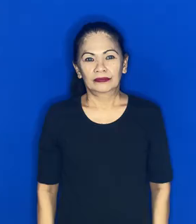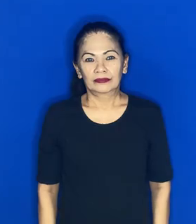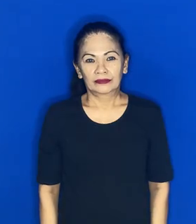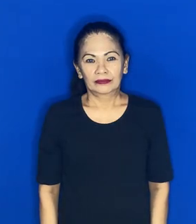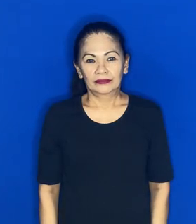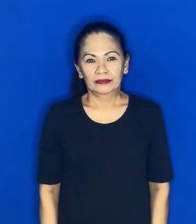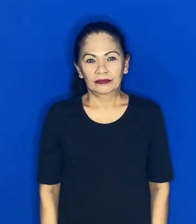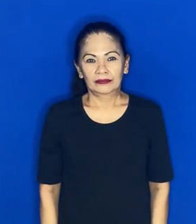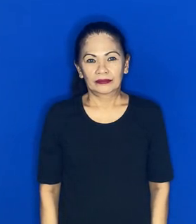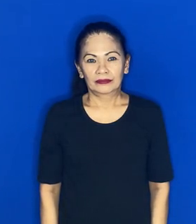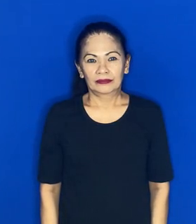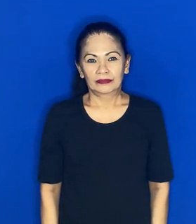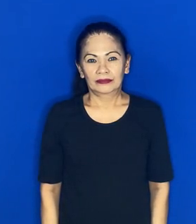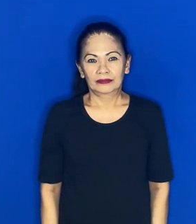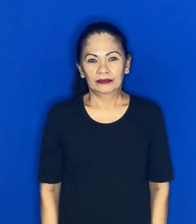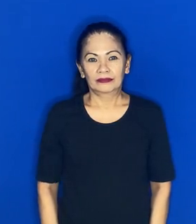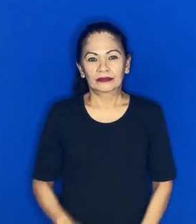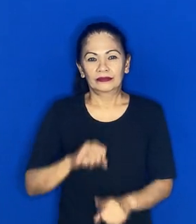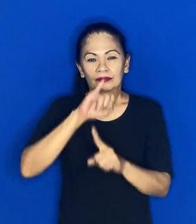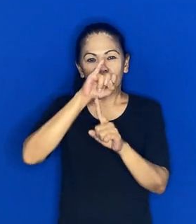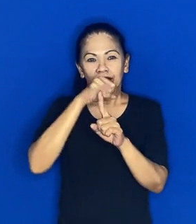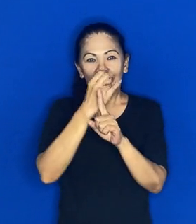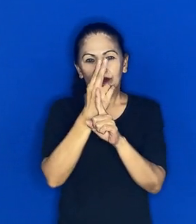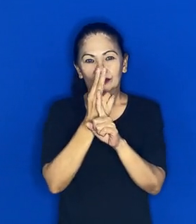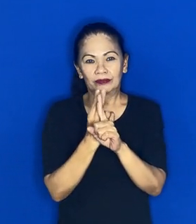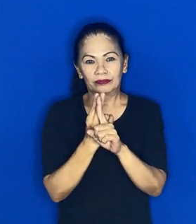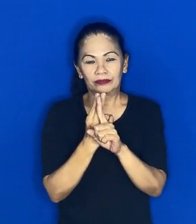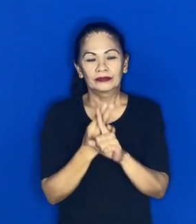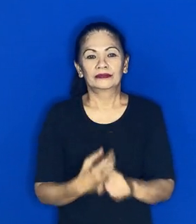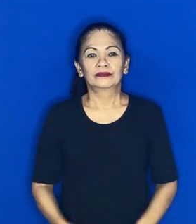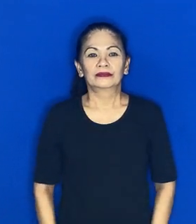june